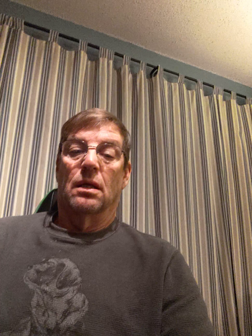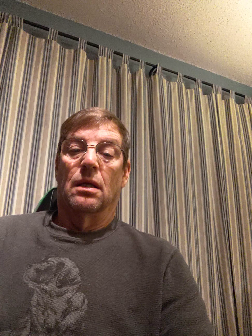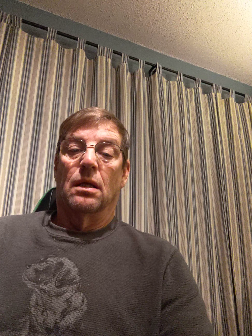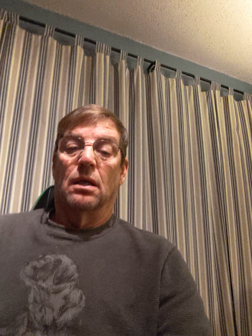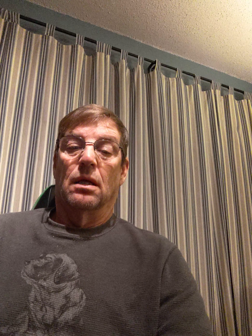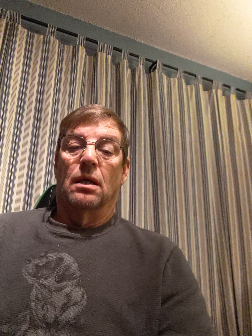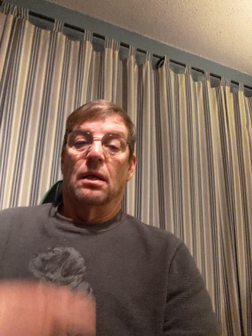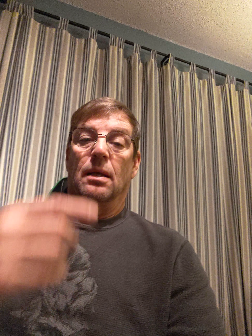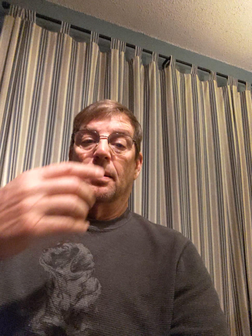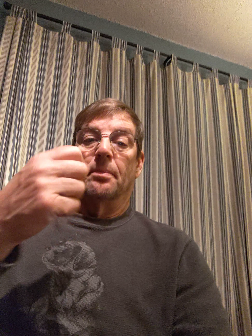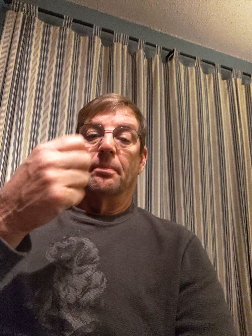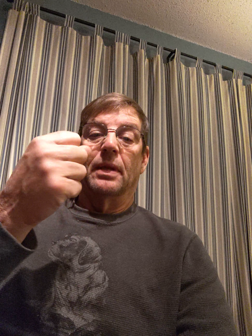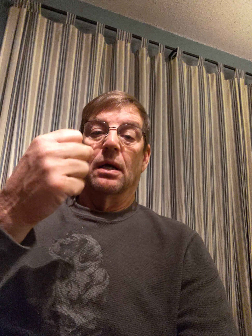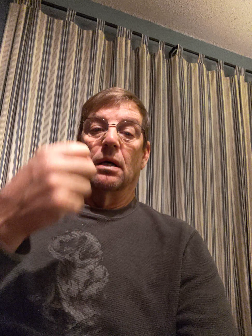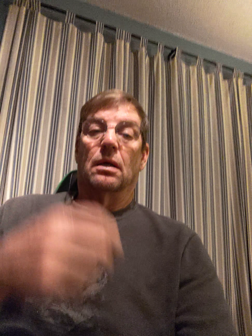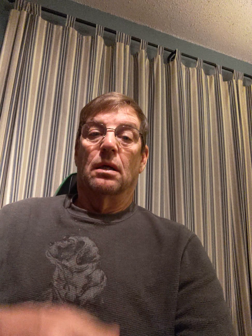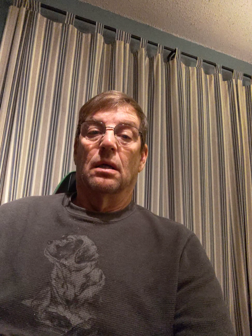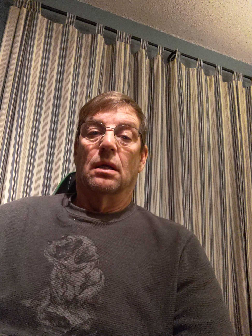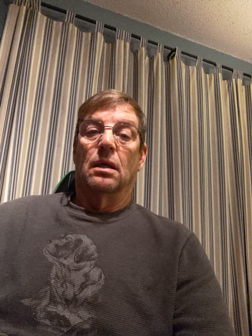milk